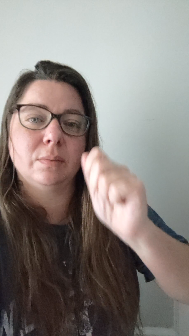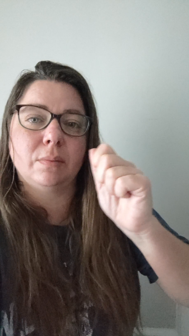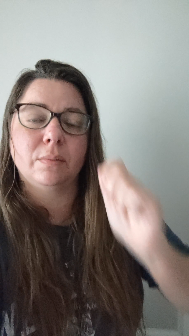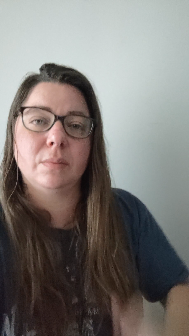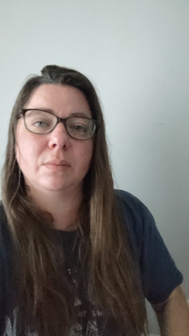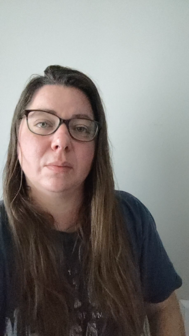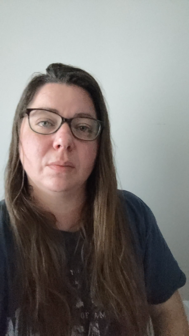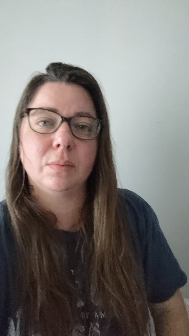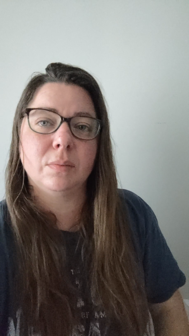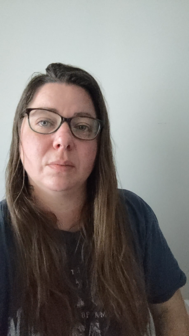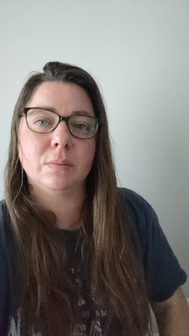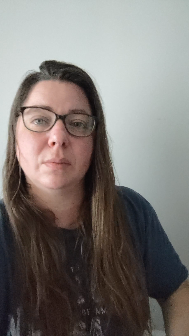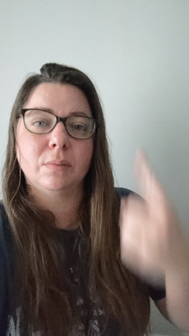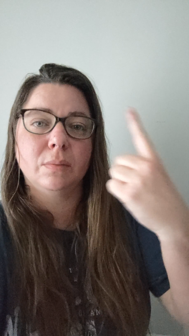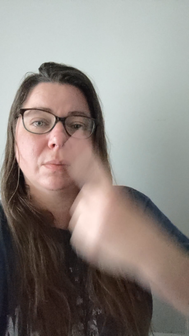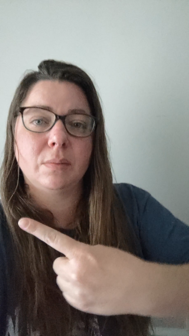day